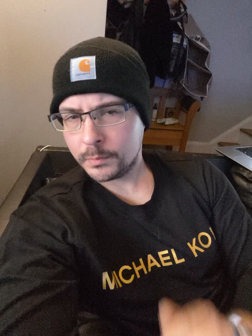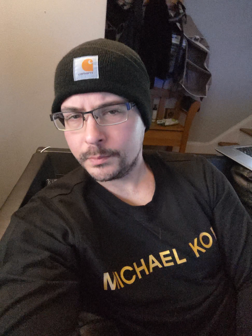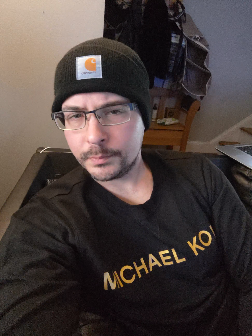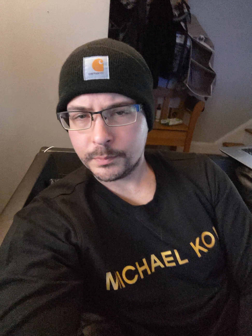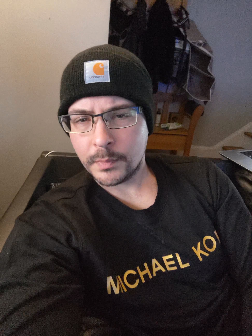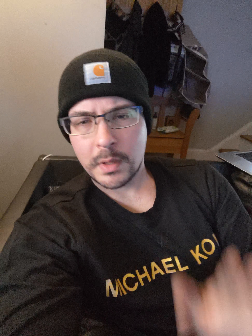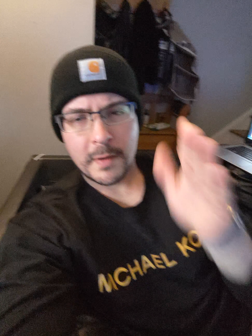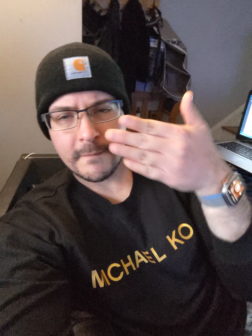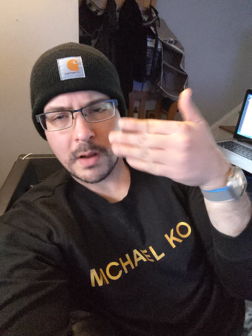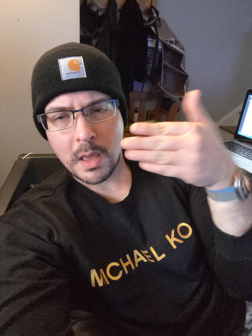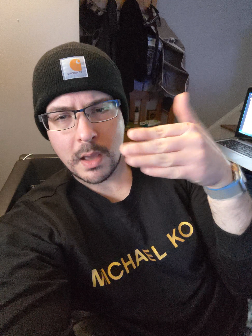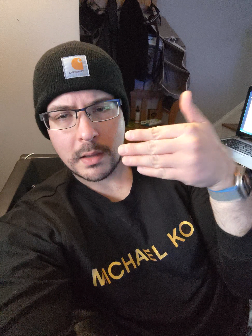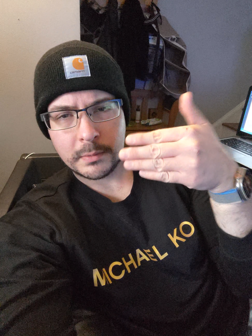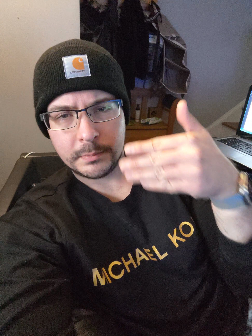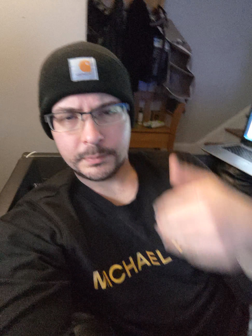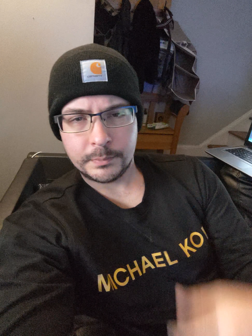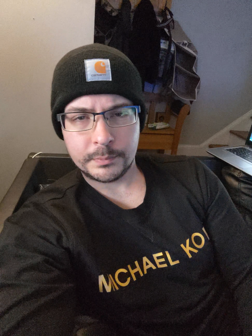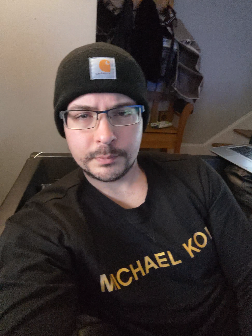flag